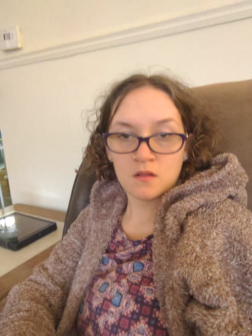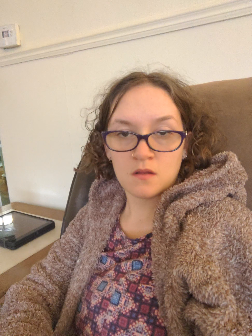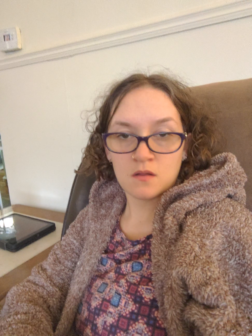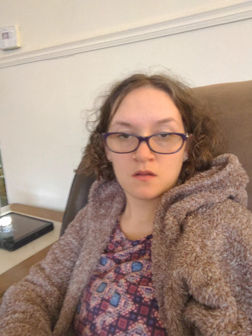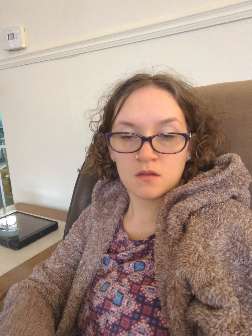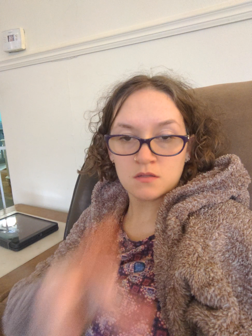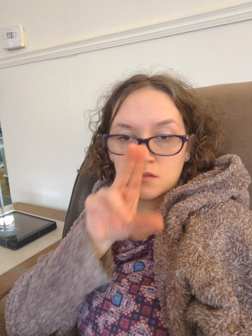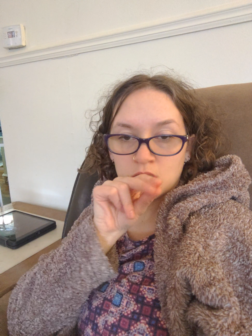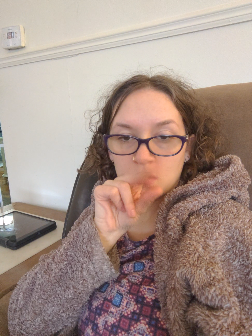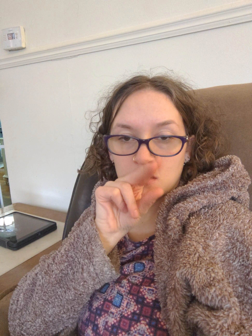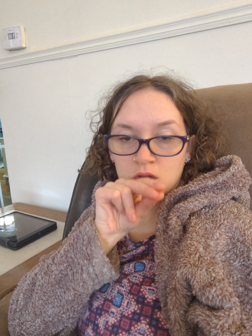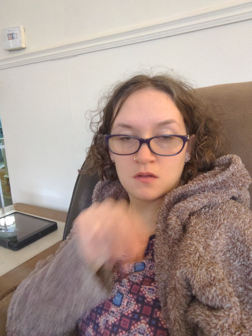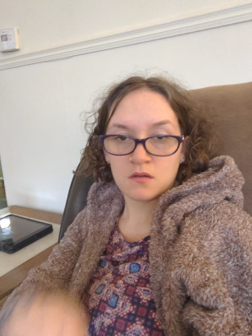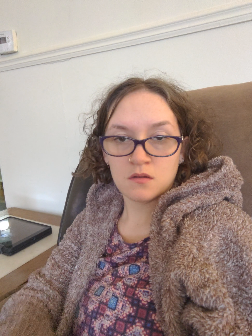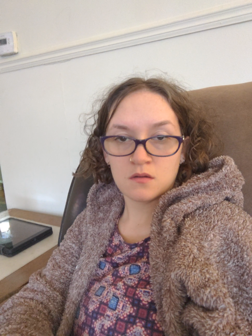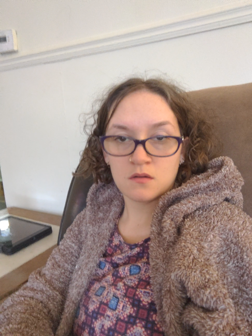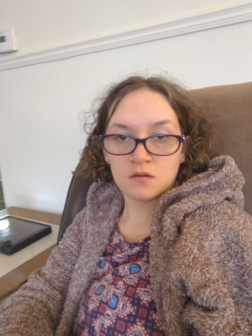duck